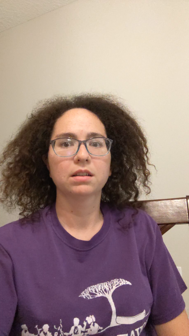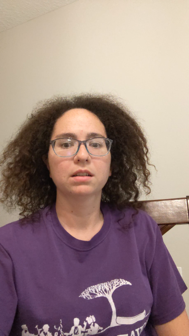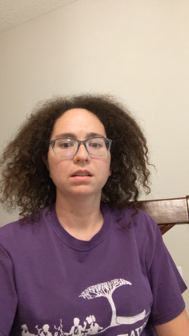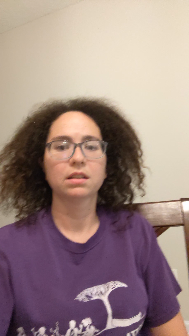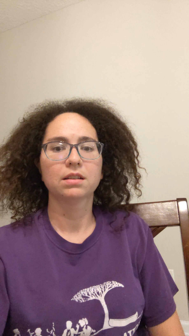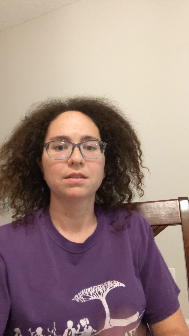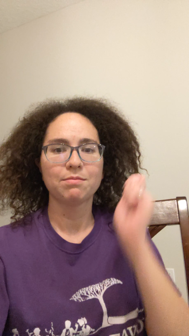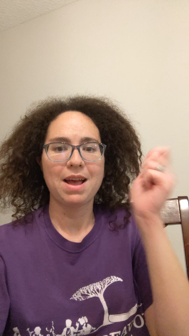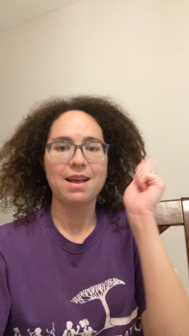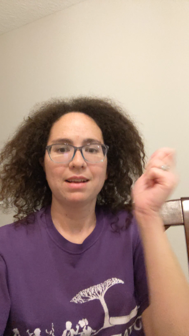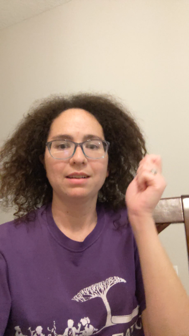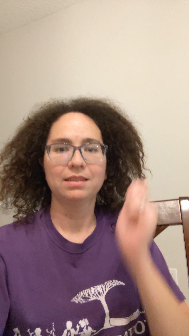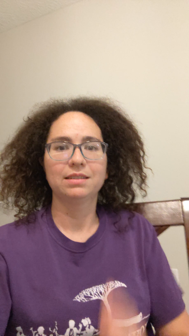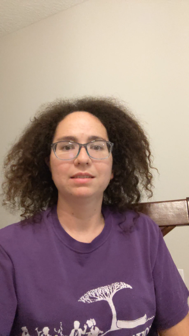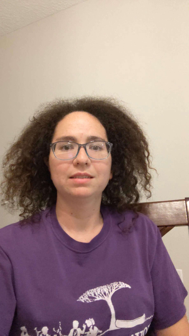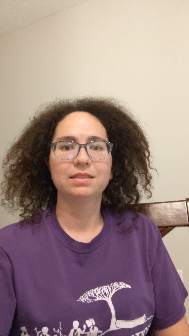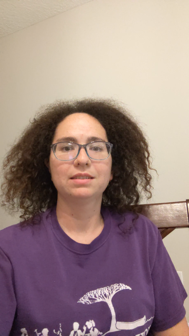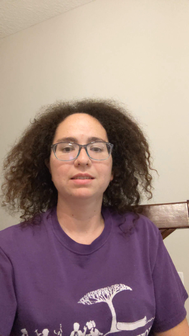bat